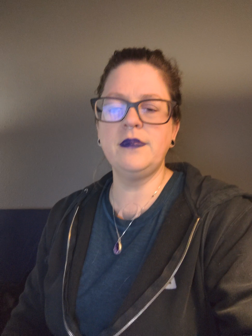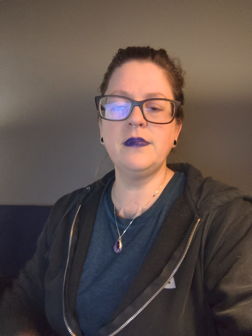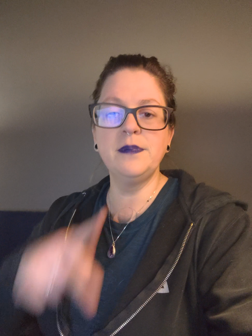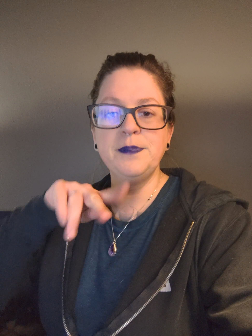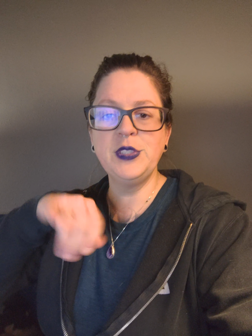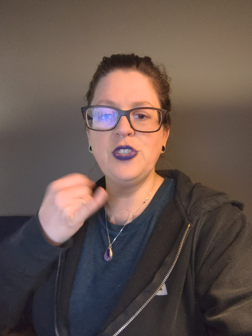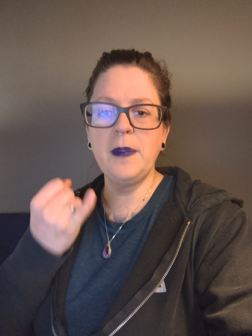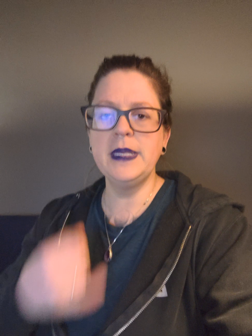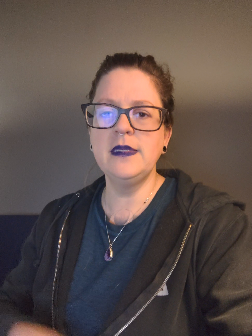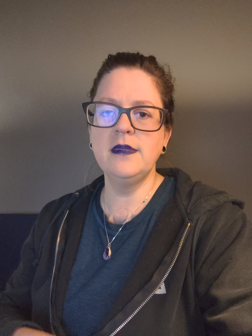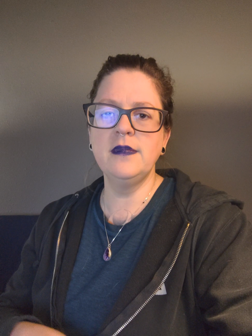pajamas